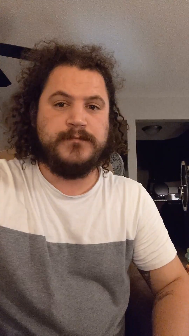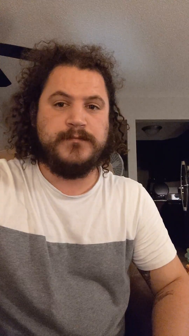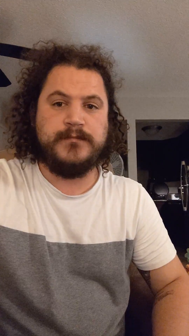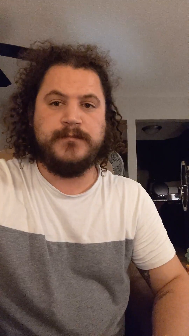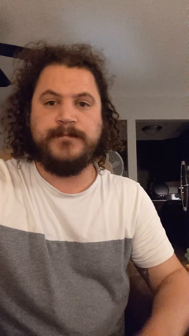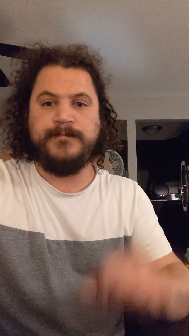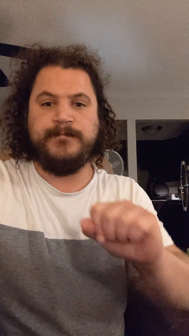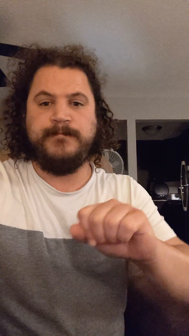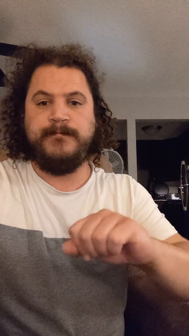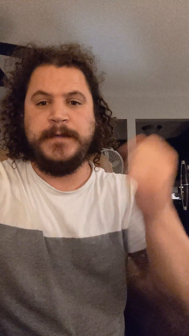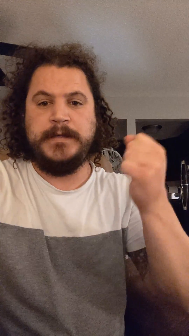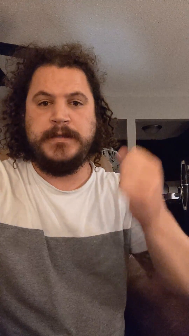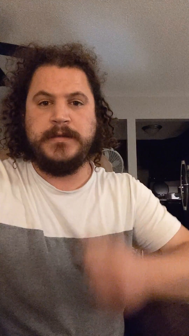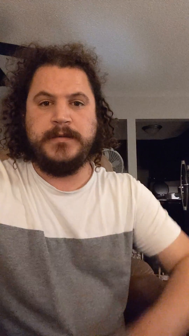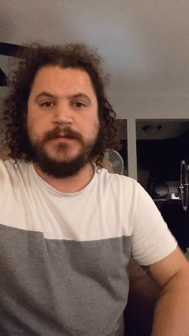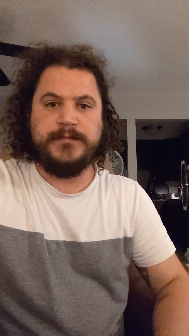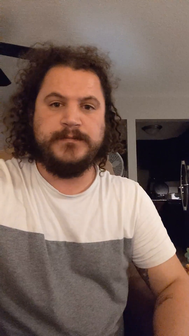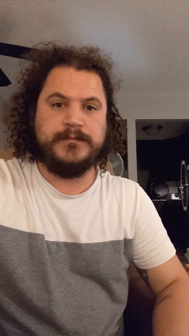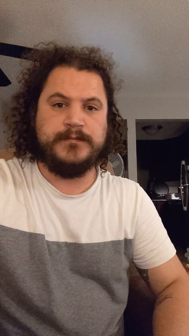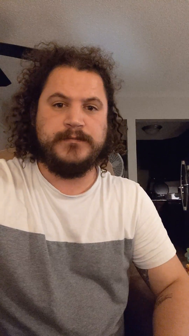break